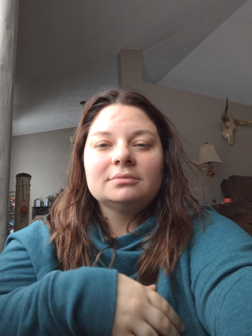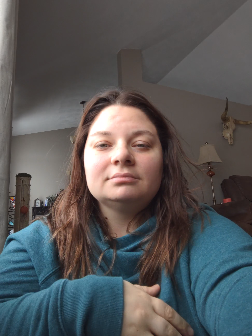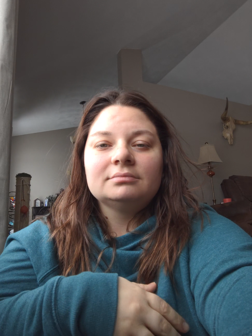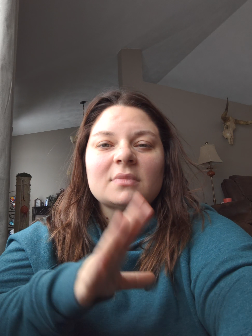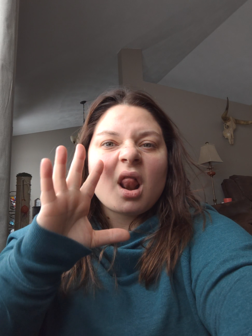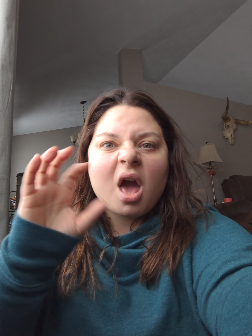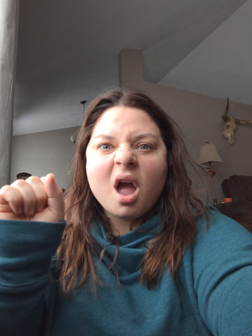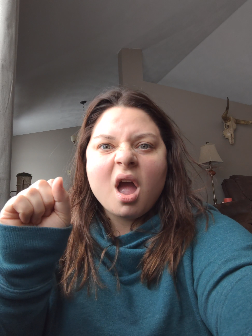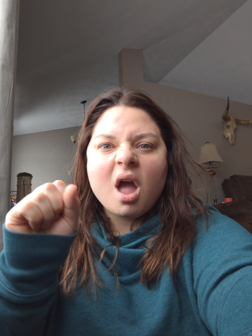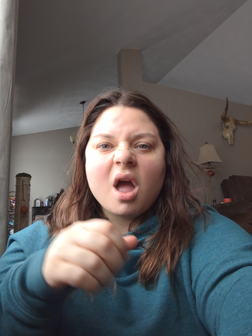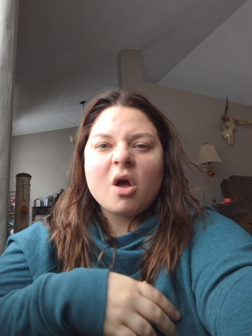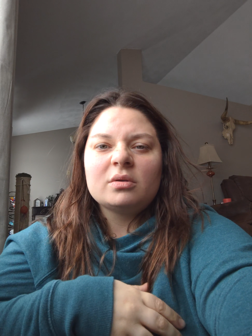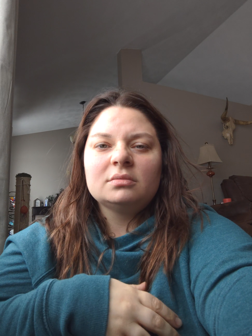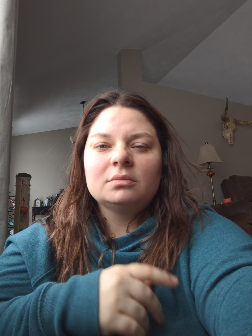loud